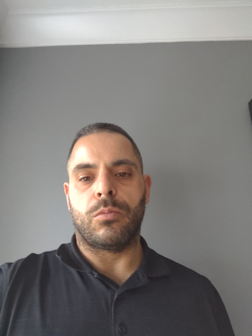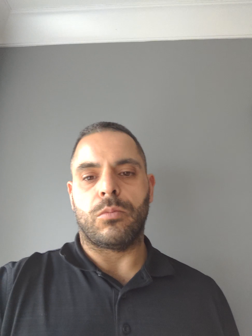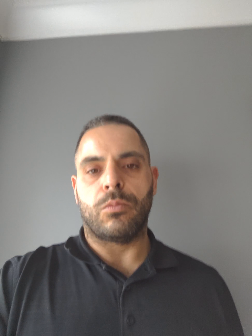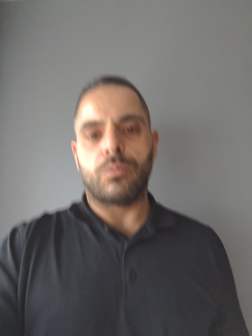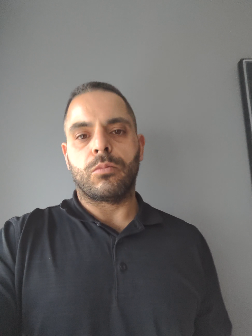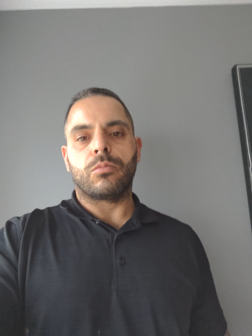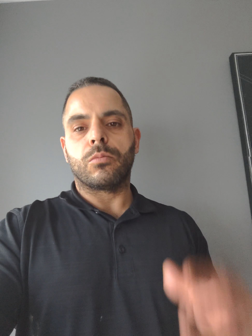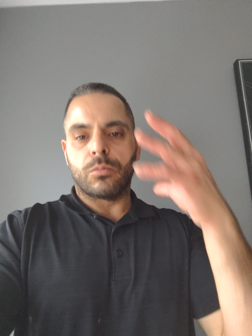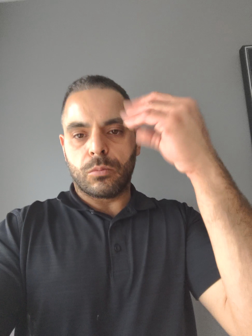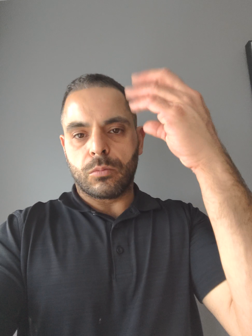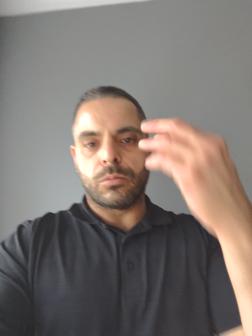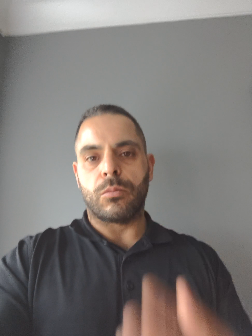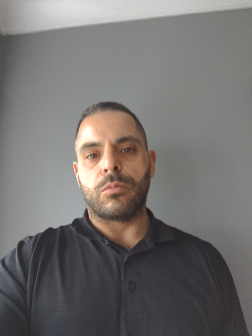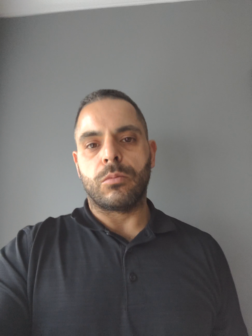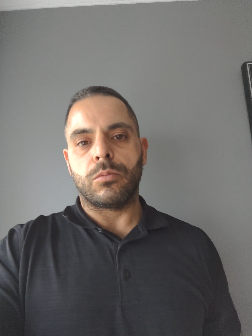outside